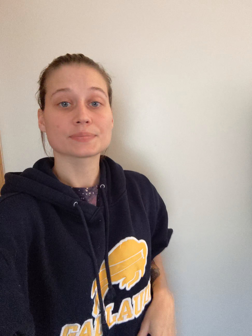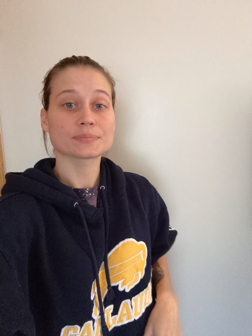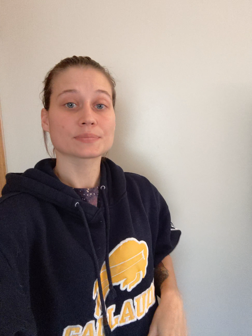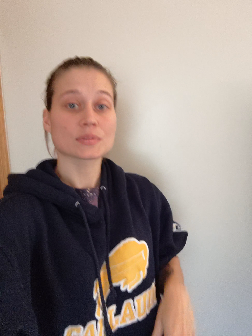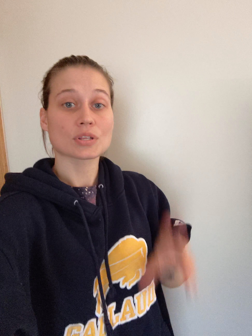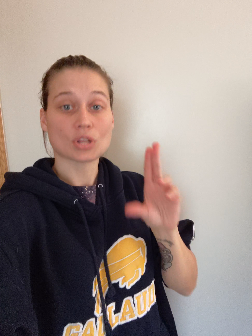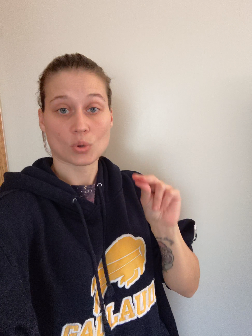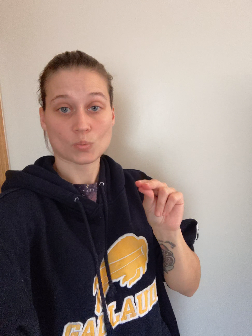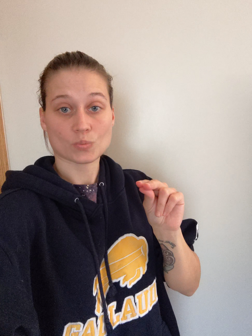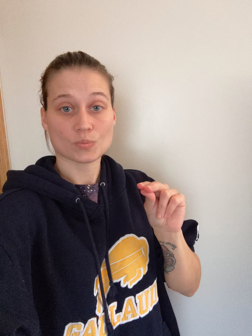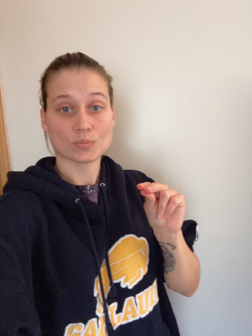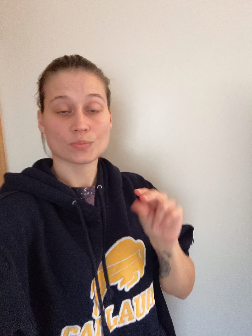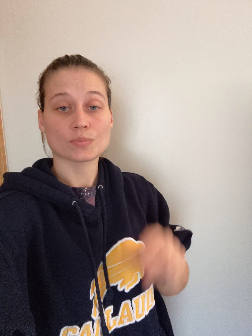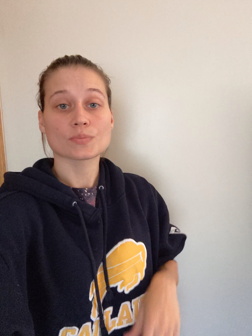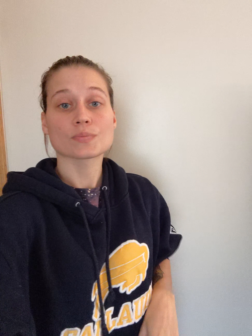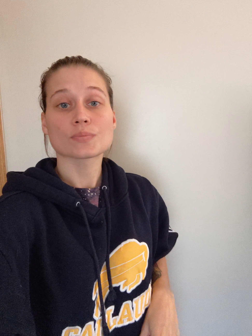no